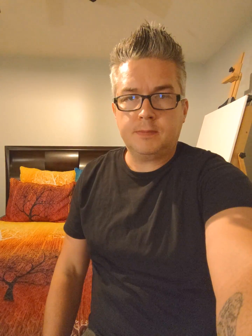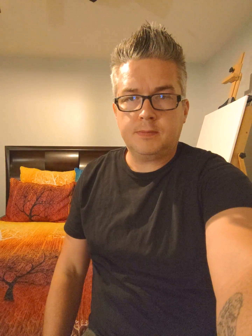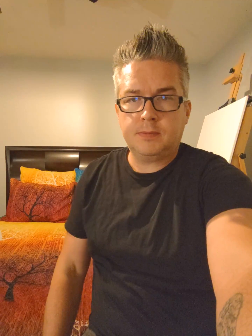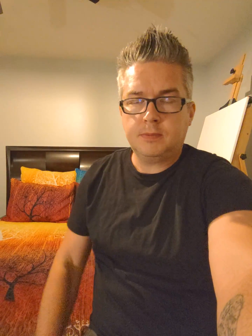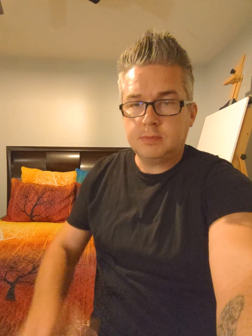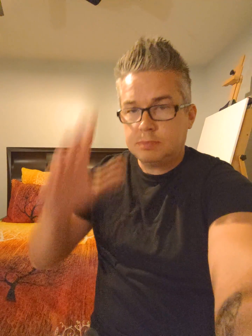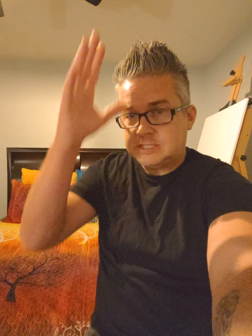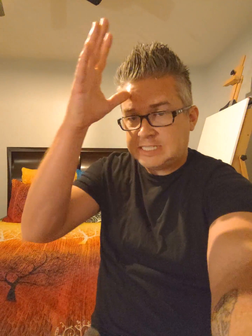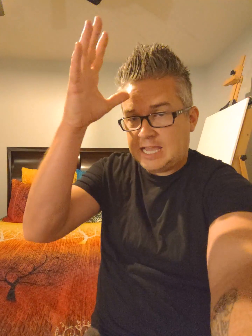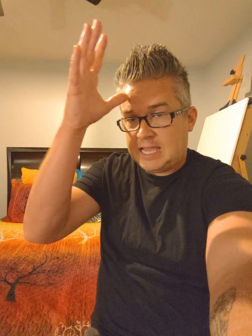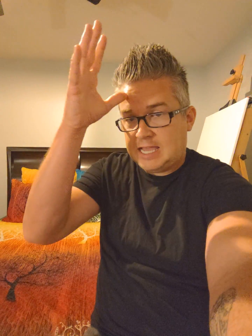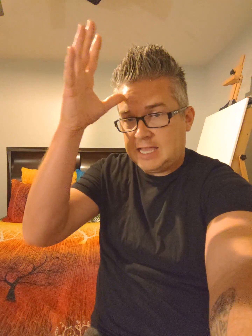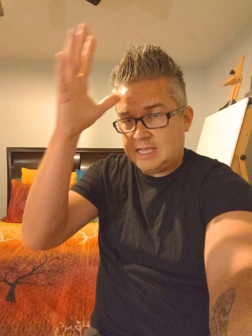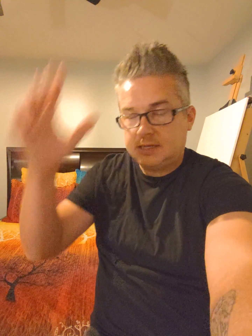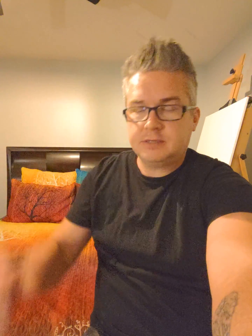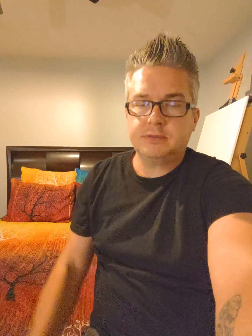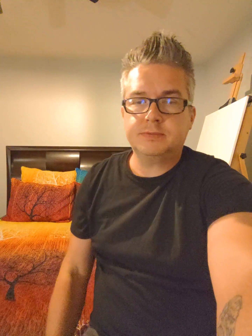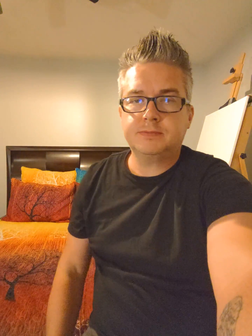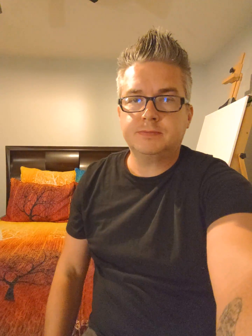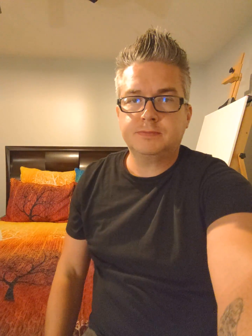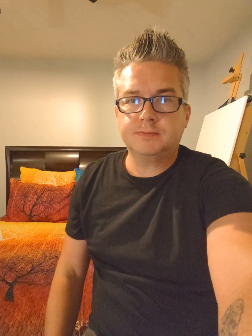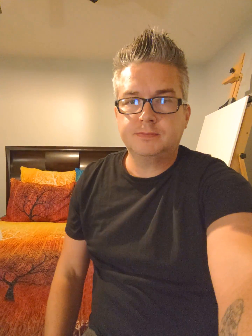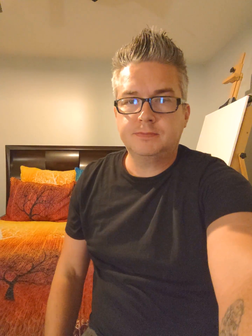daddy